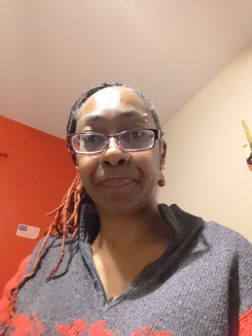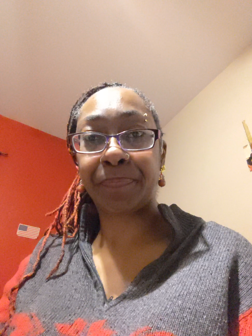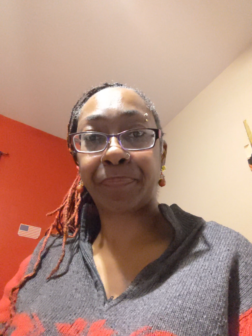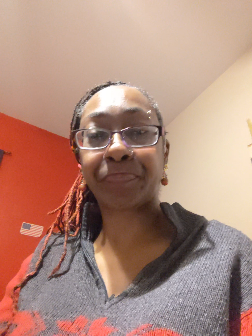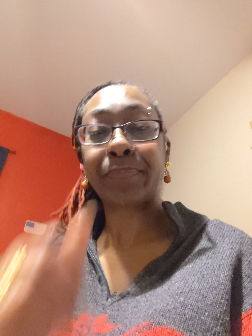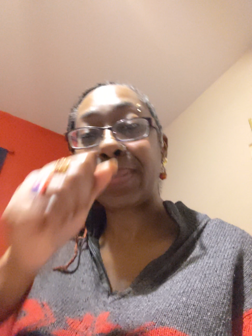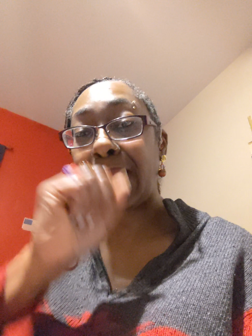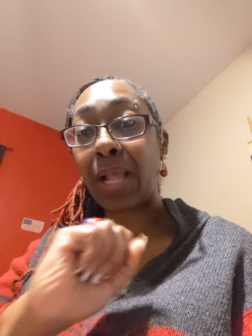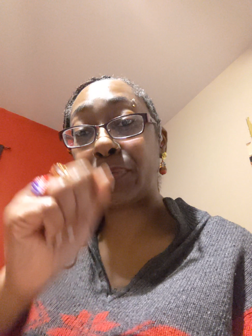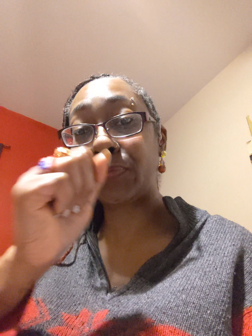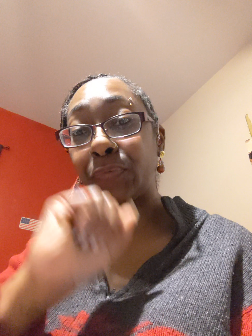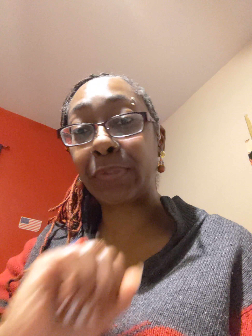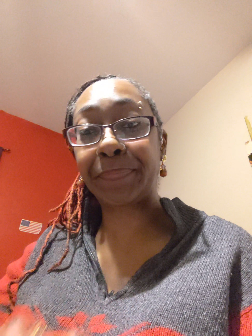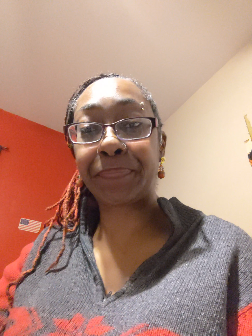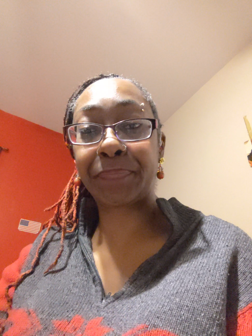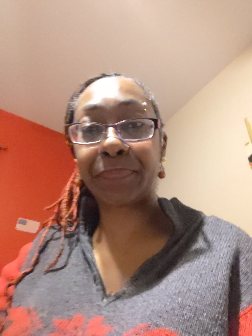ice cream